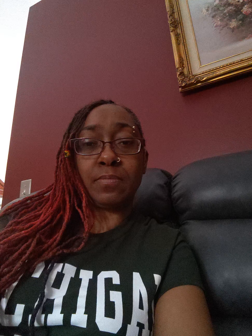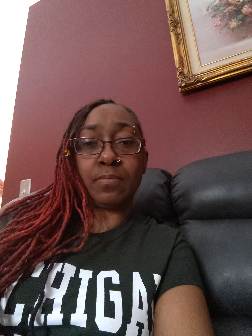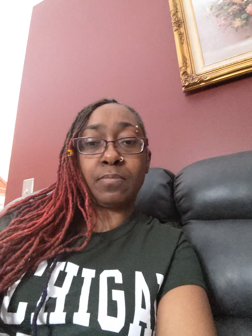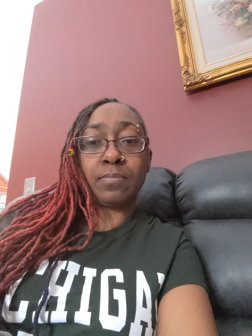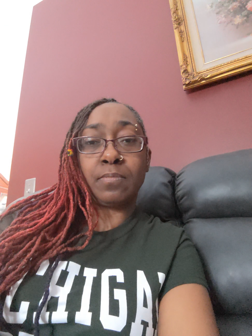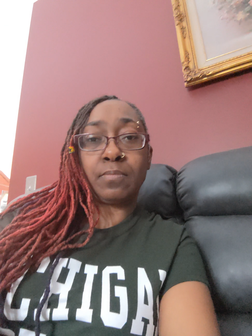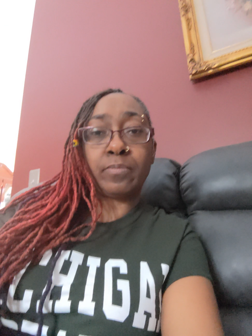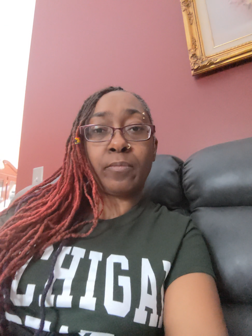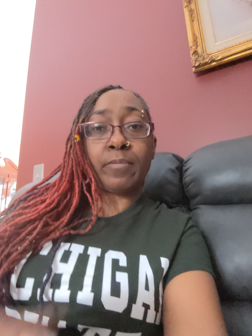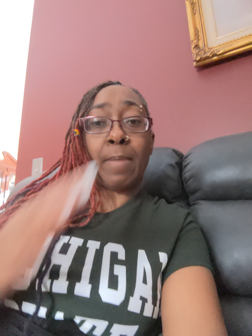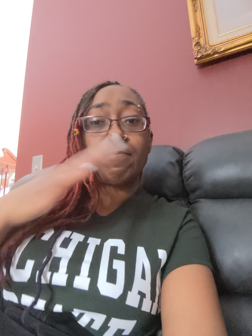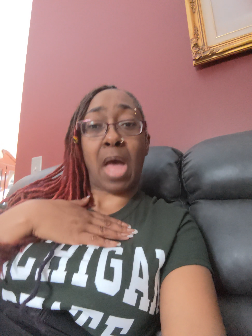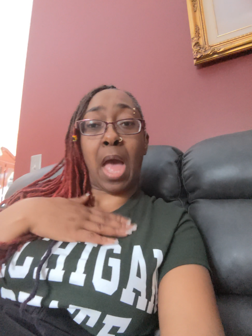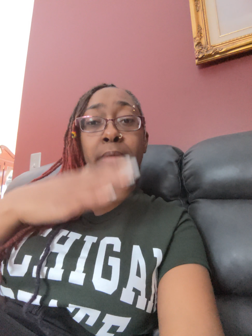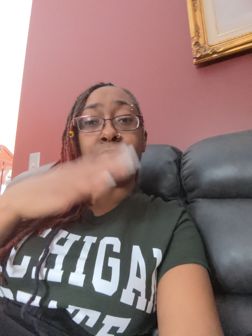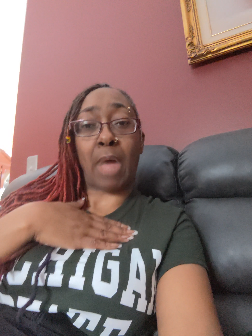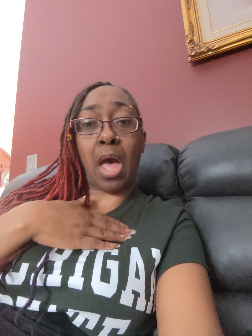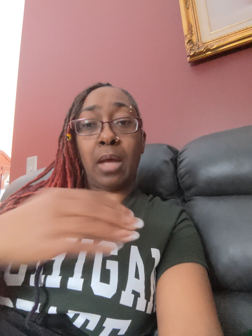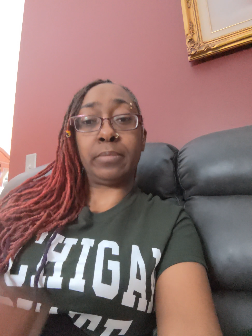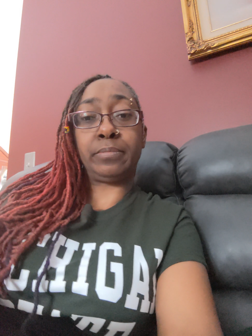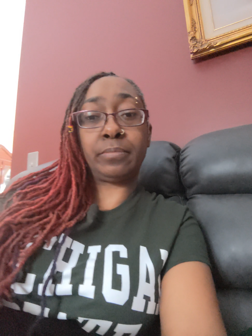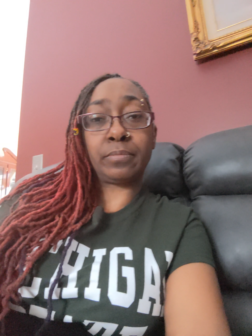my